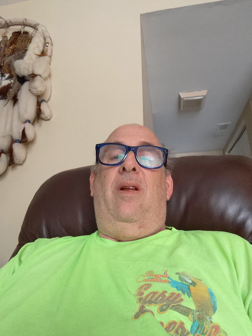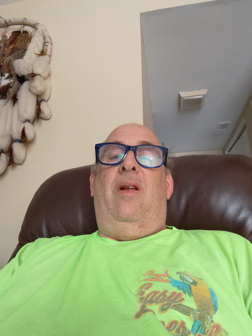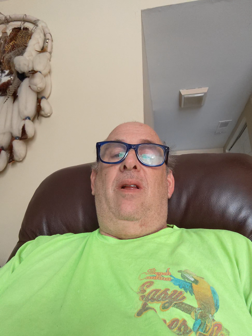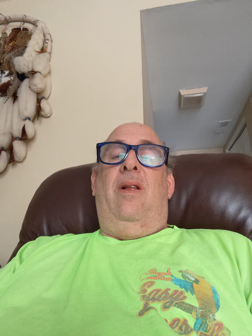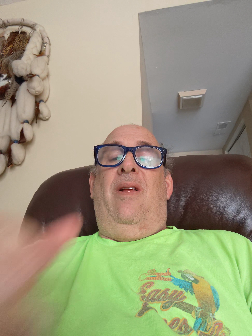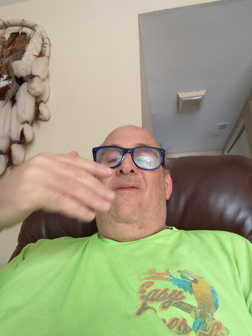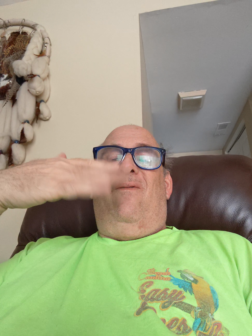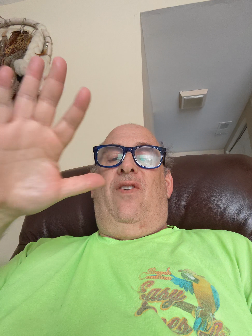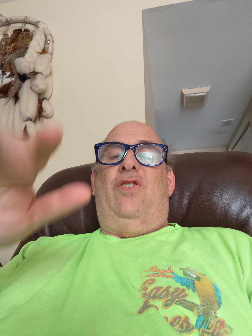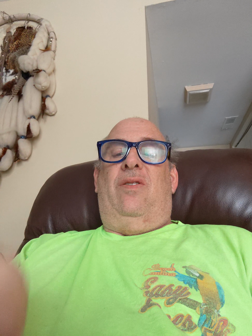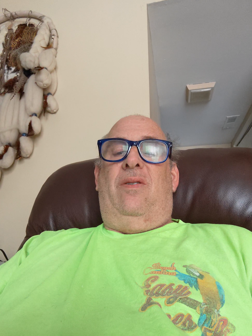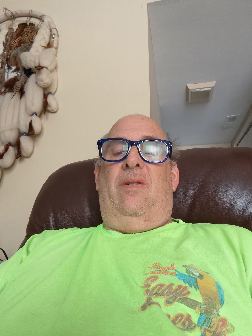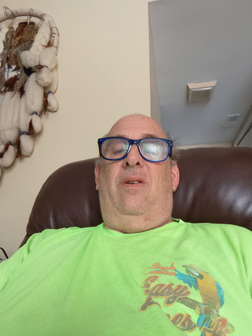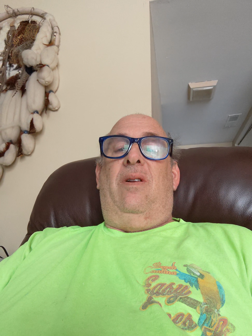finish